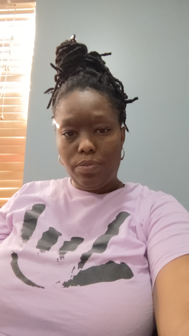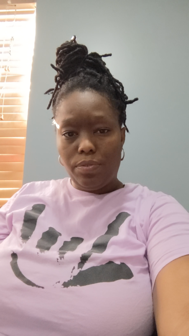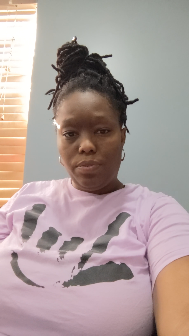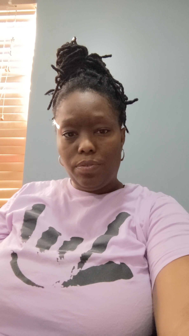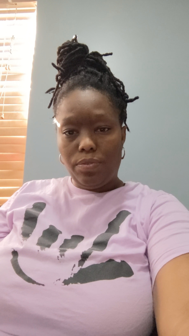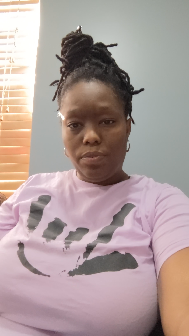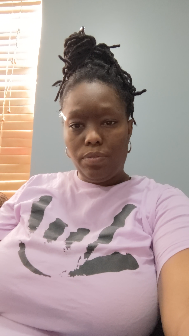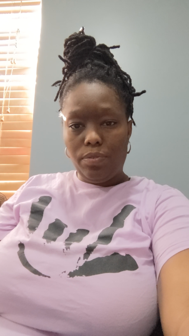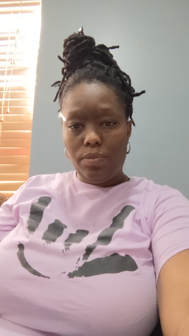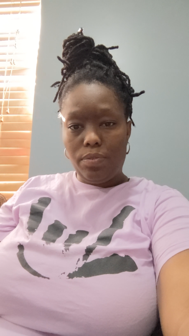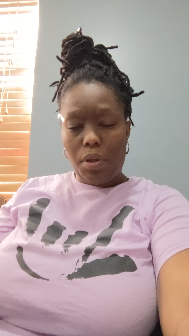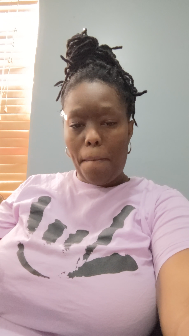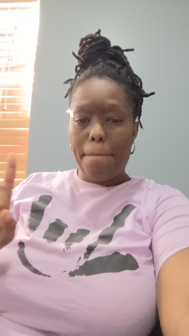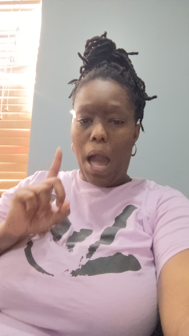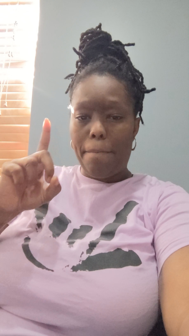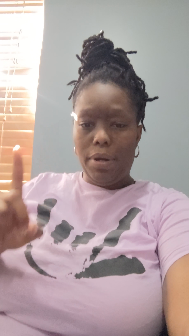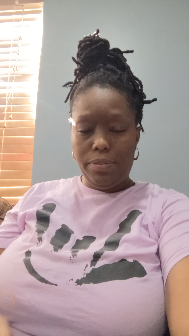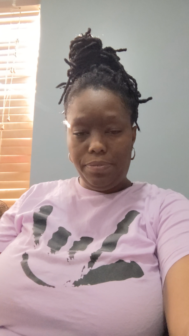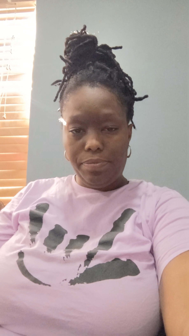bump